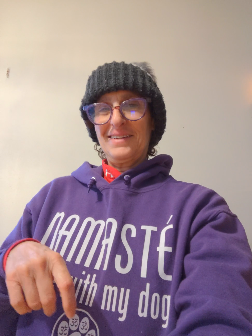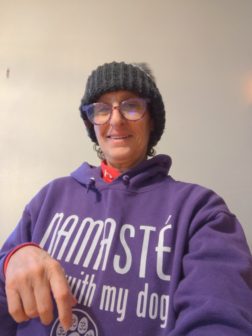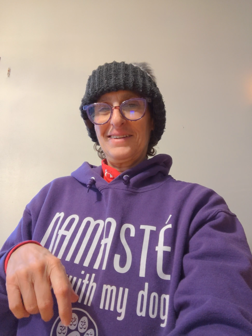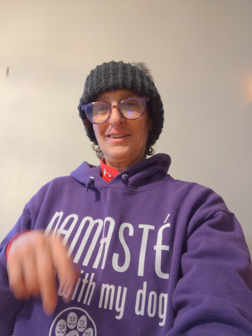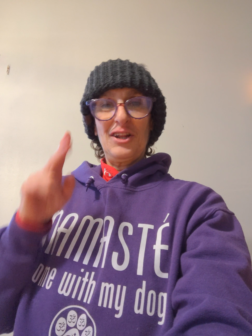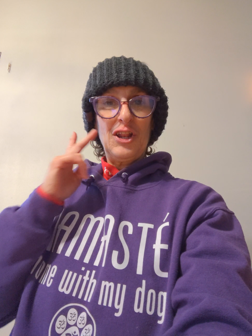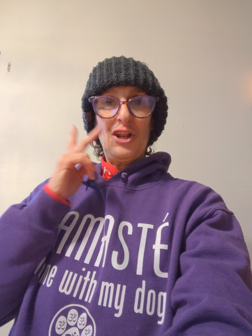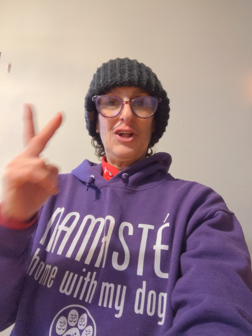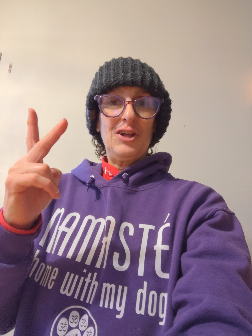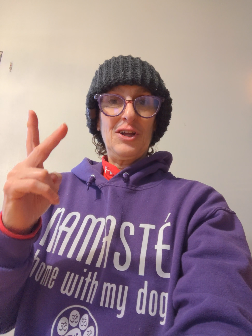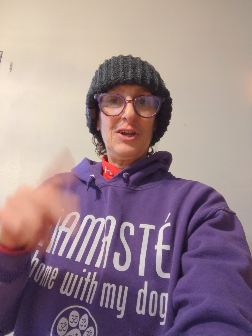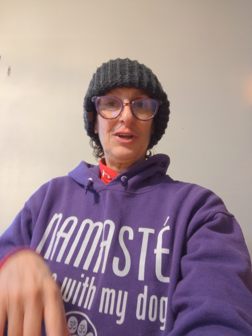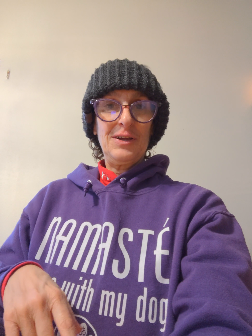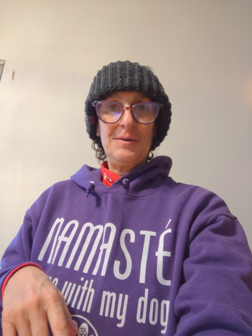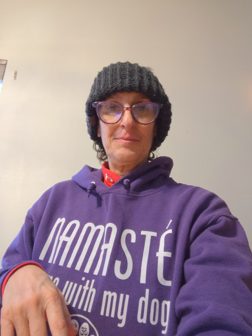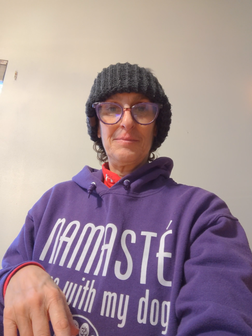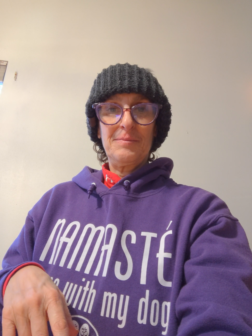look